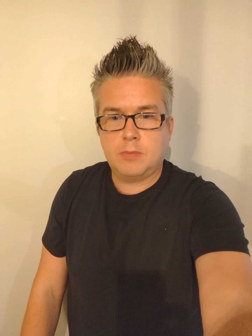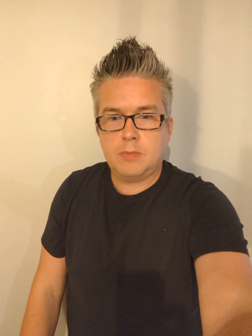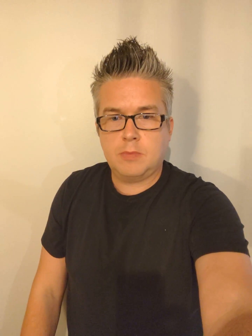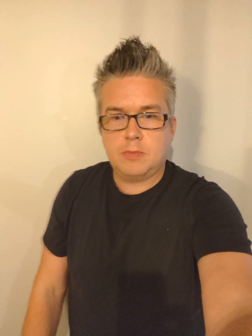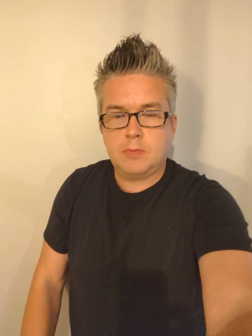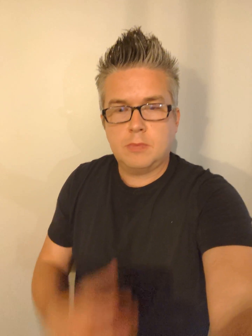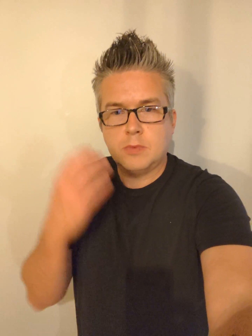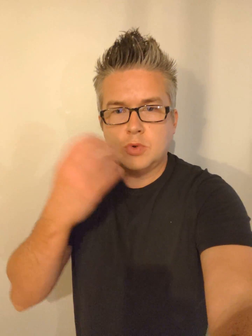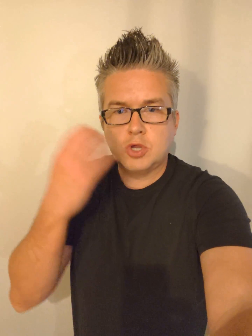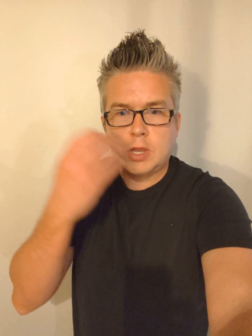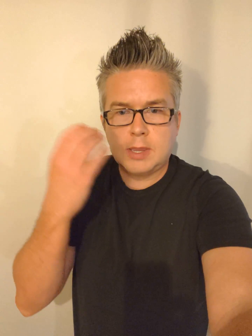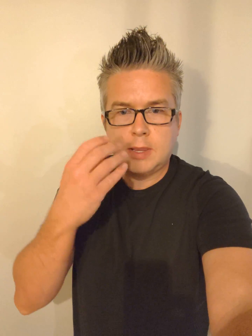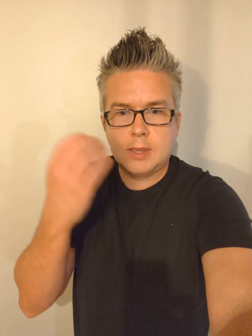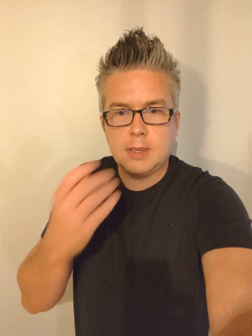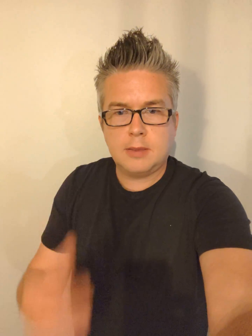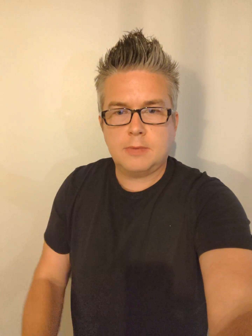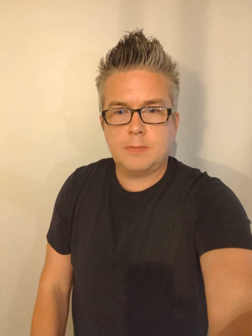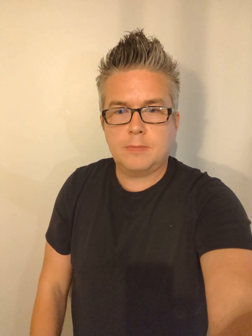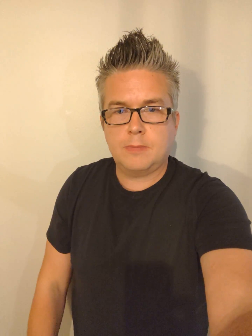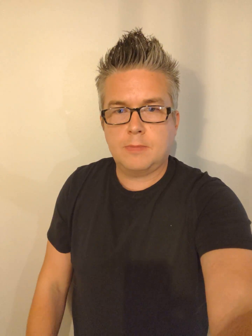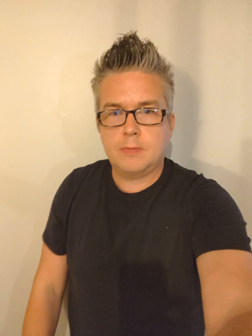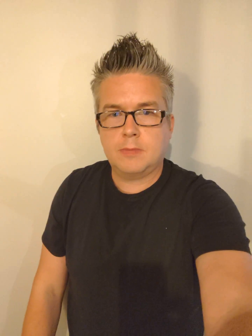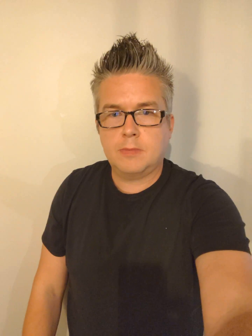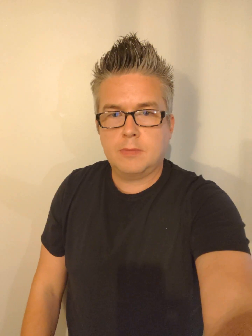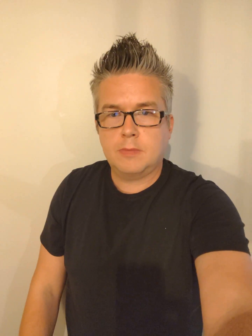shake